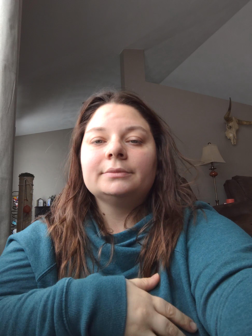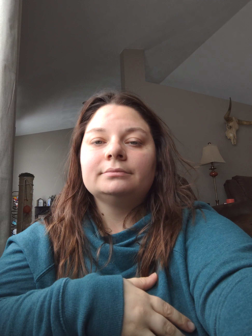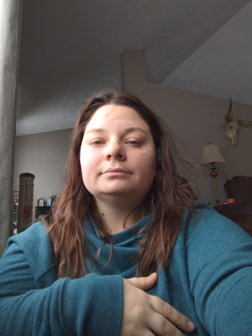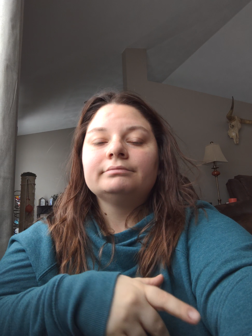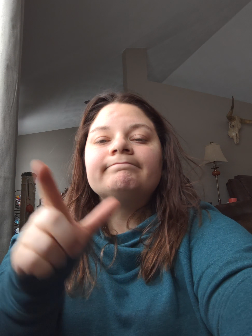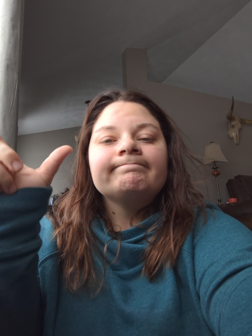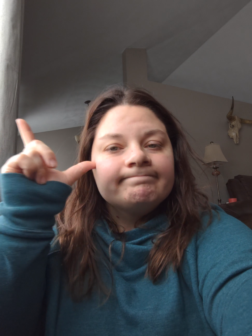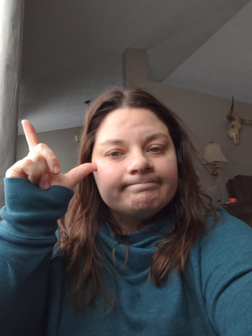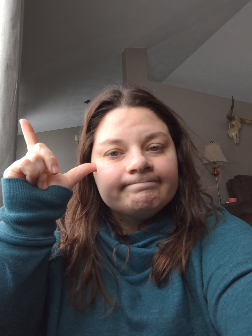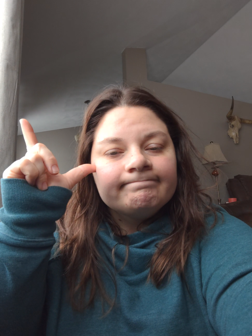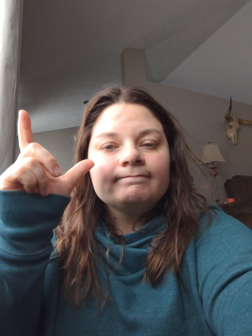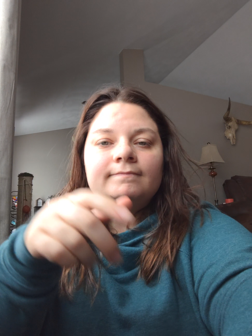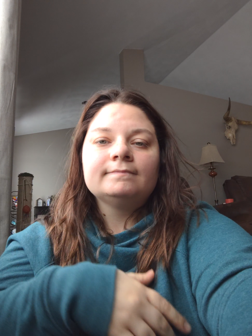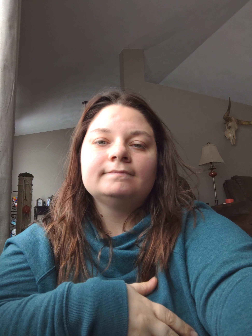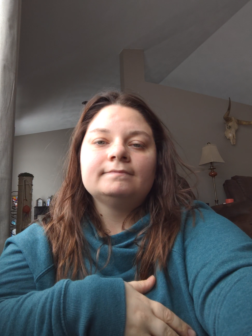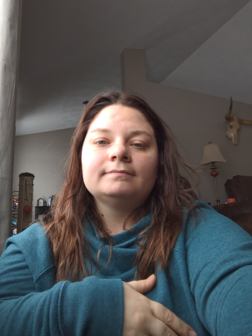listen